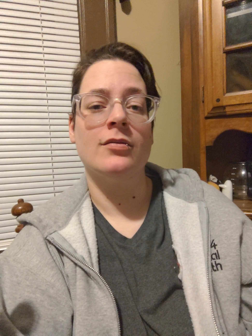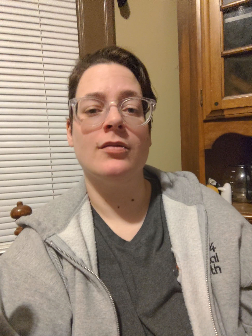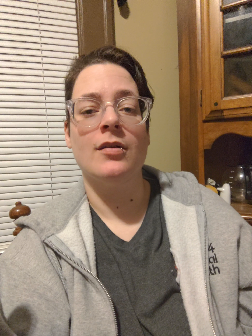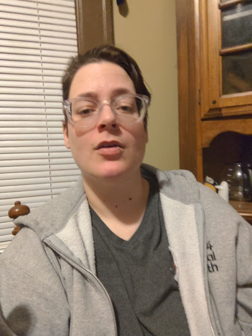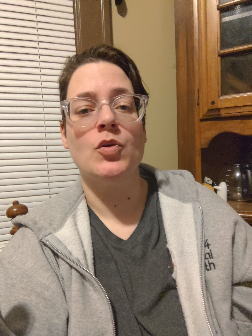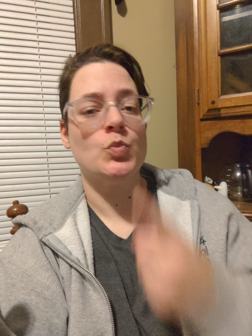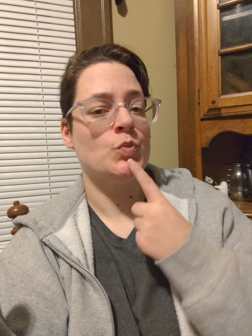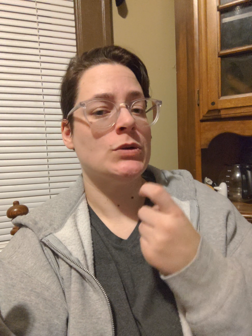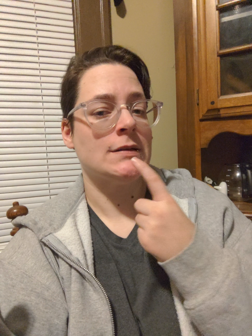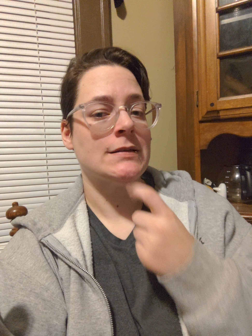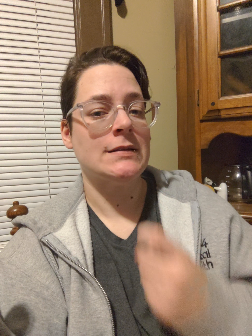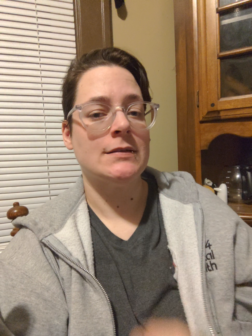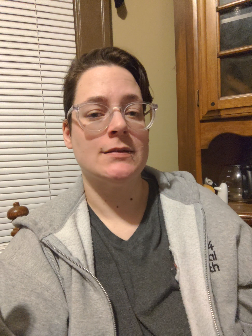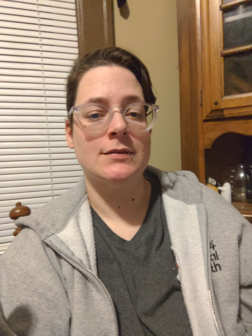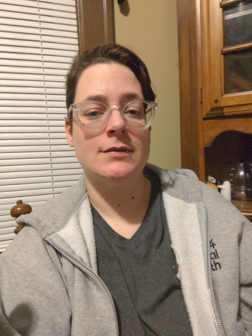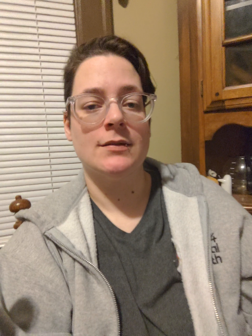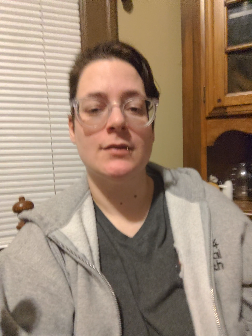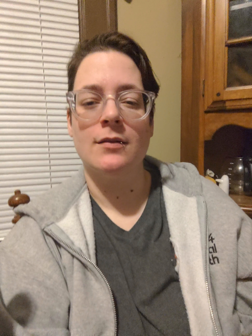read